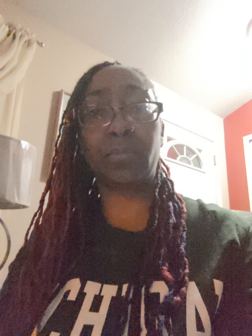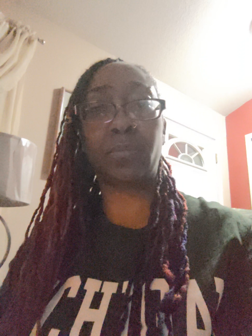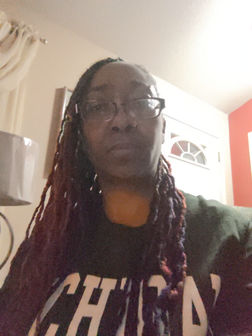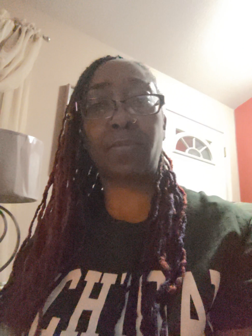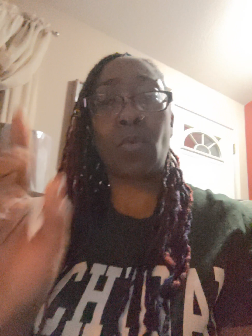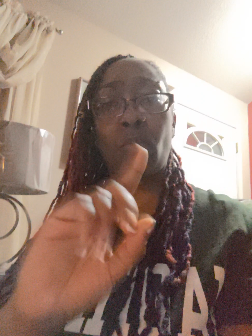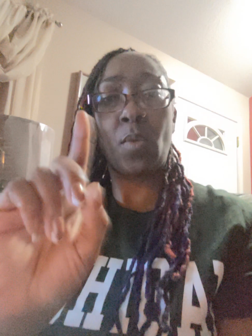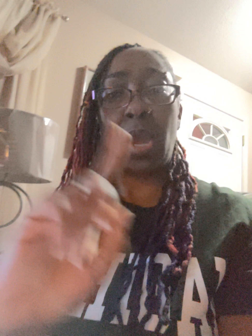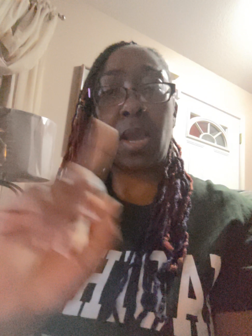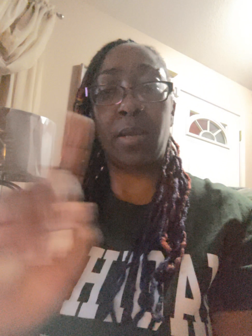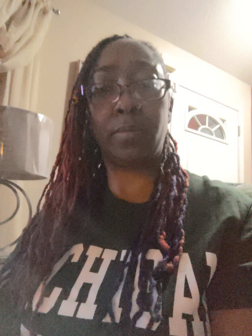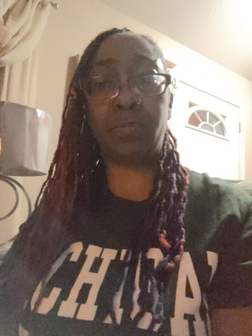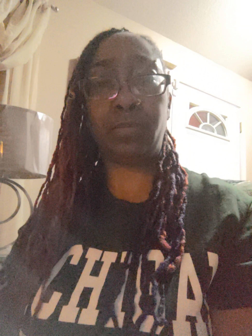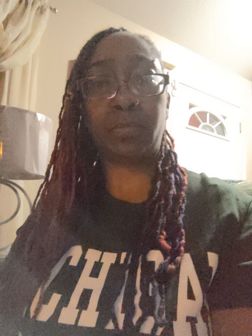where